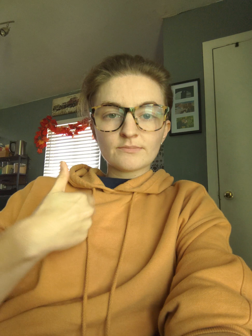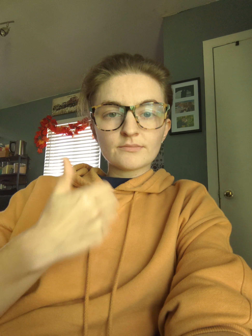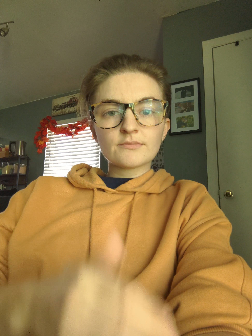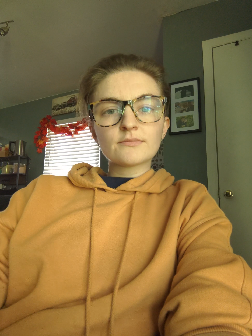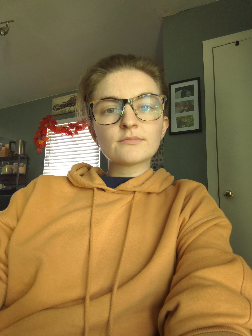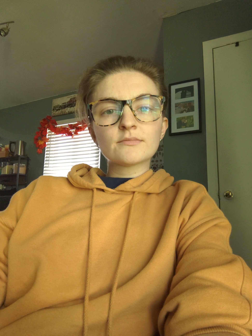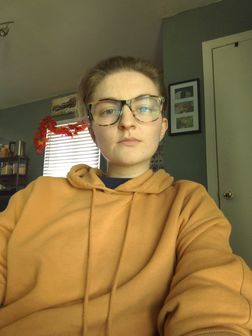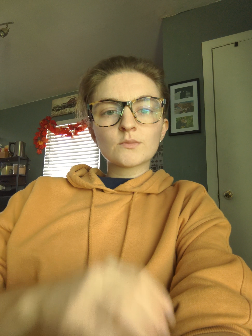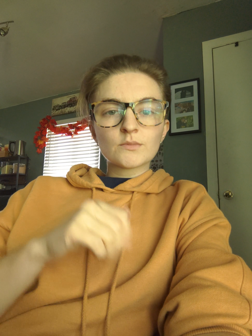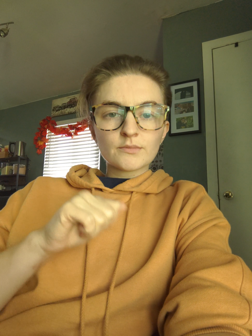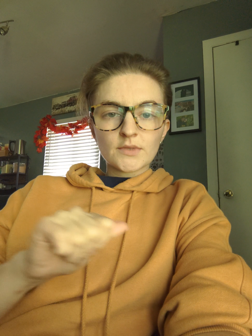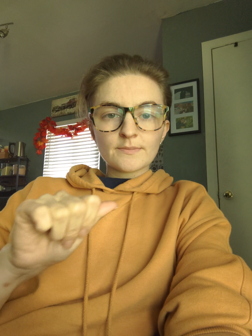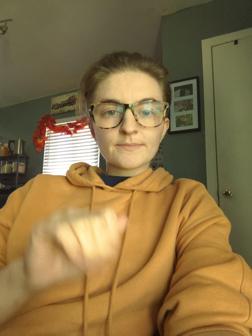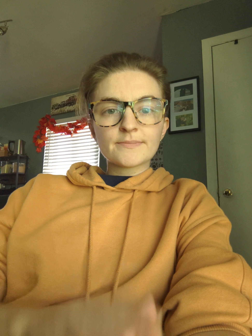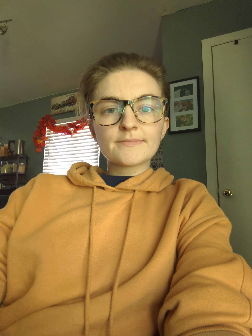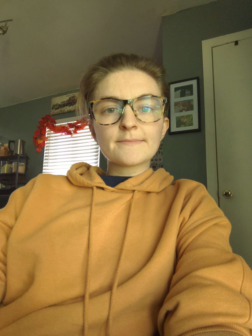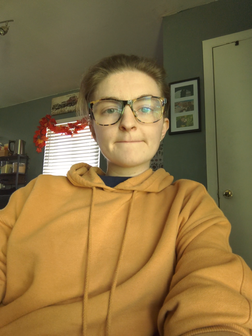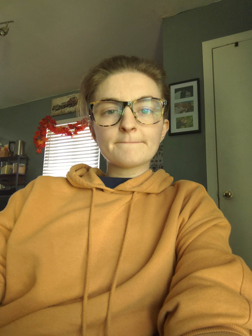a